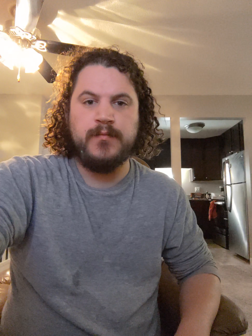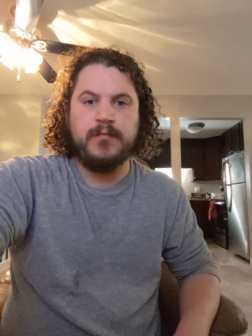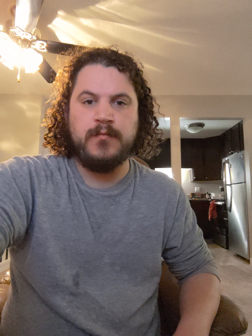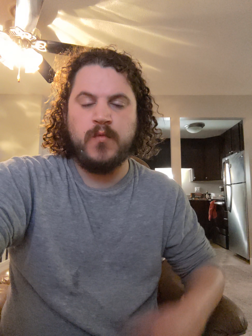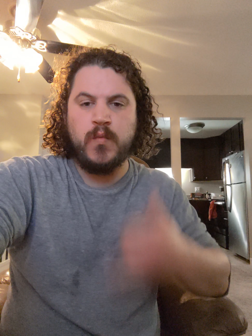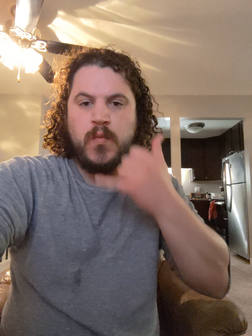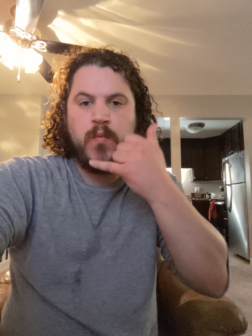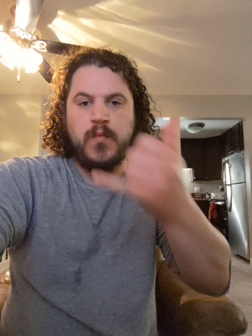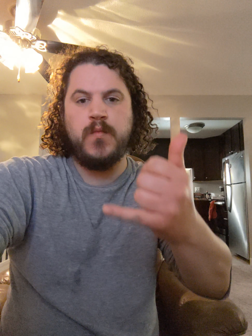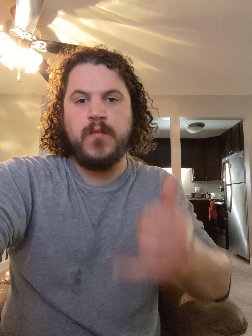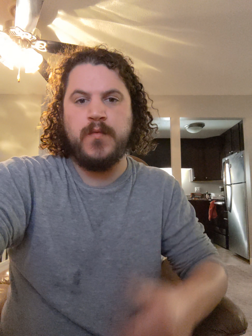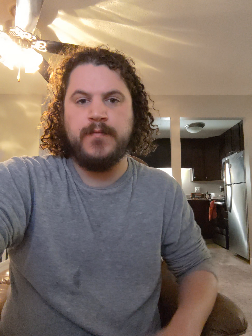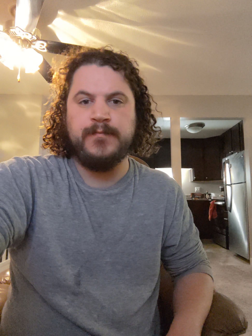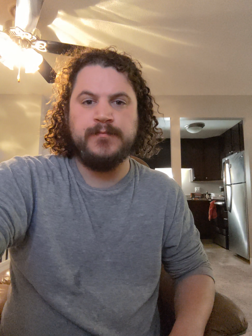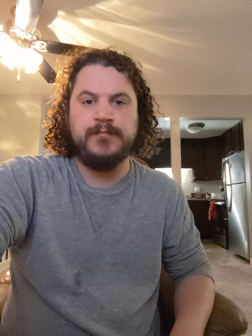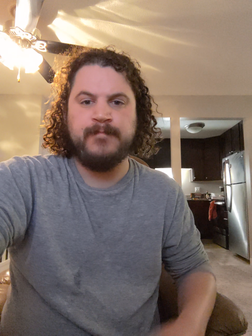call on the phone